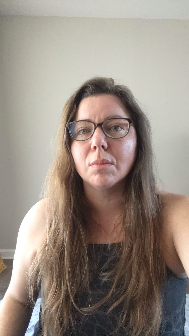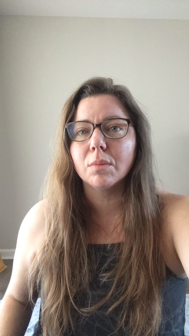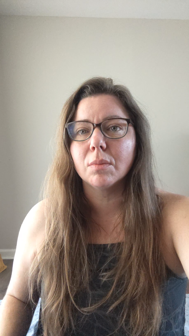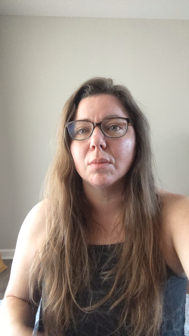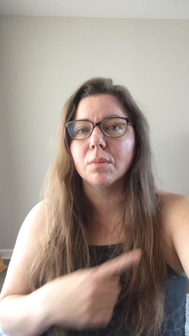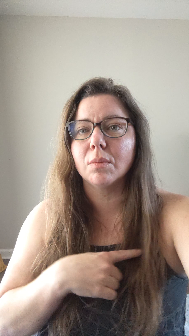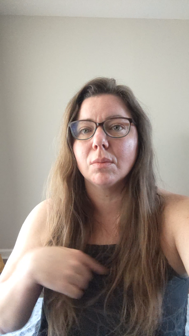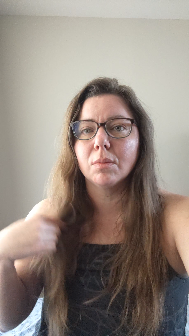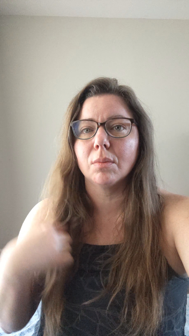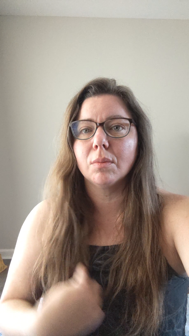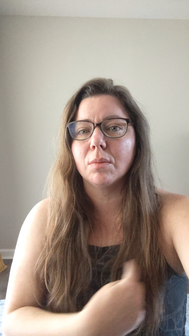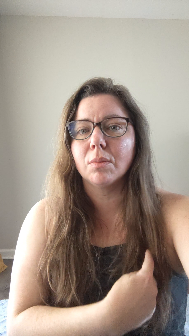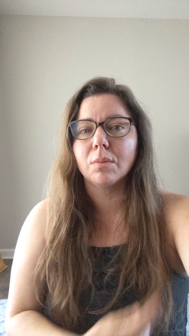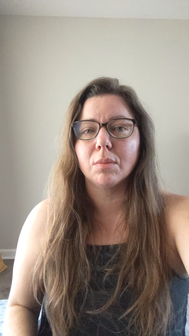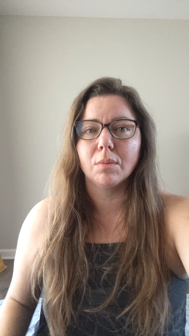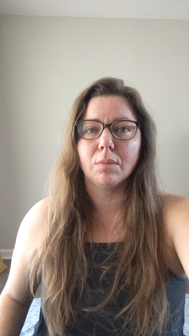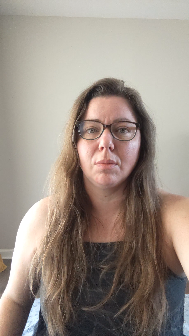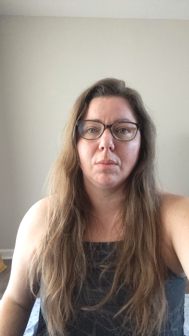bib